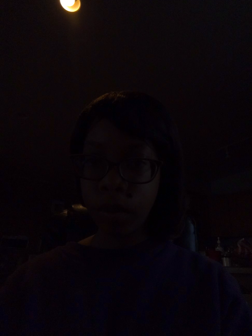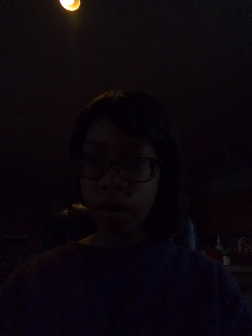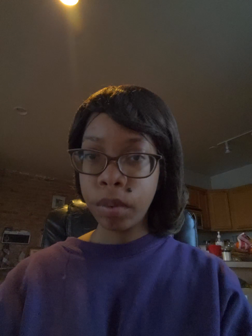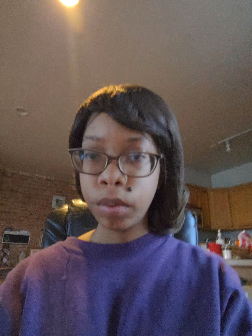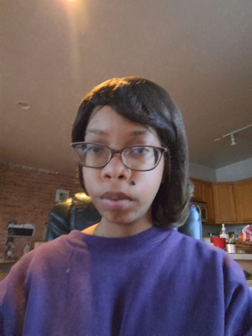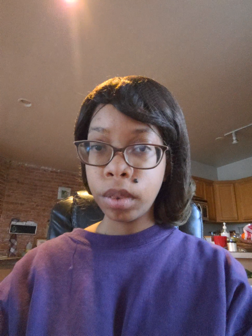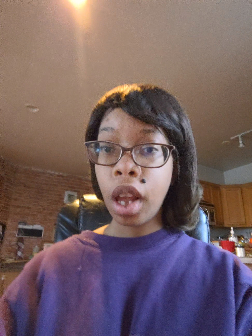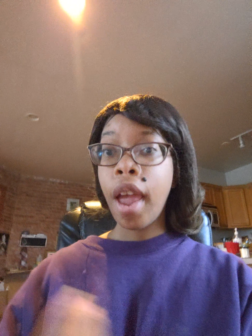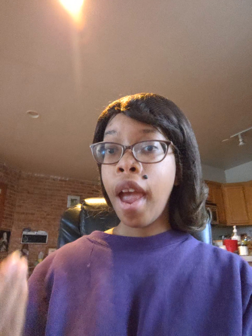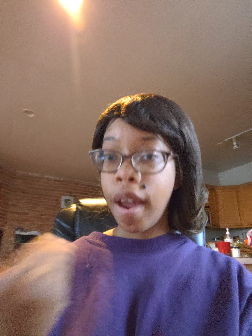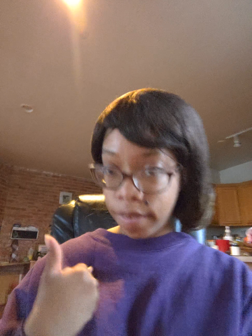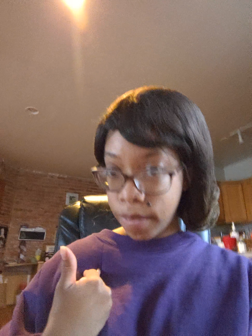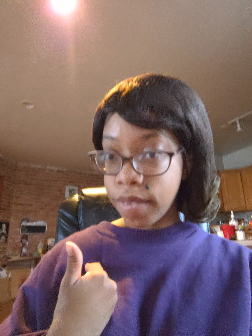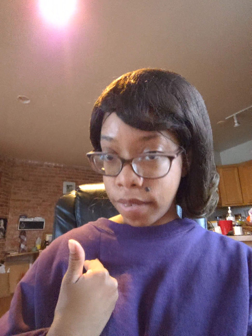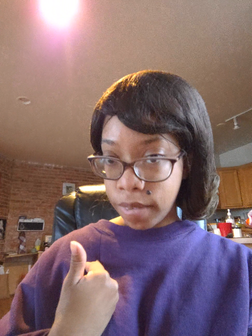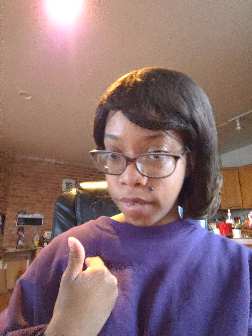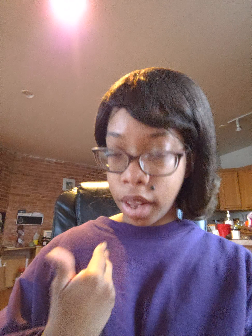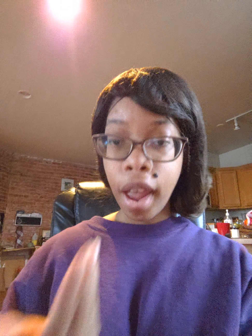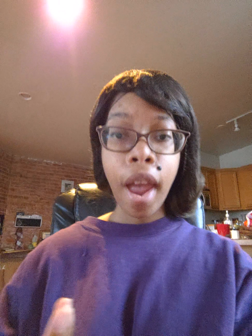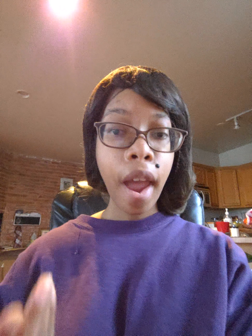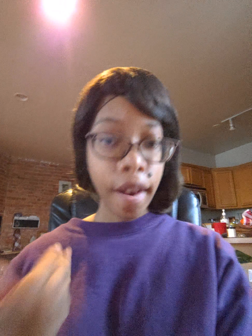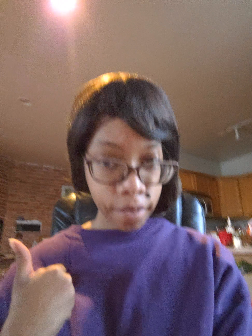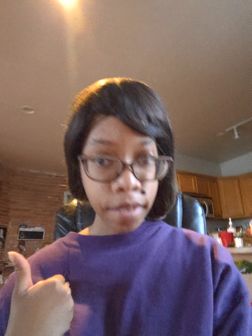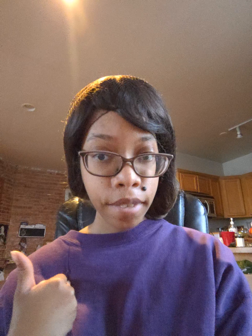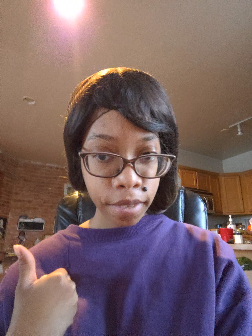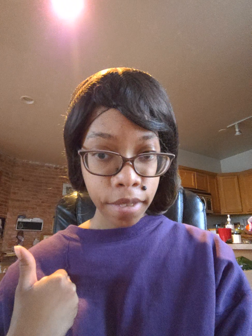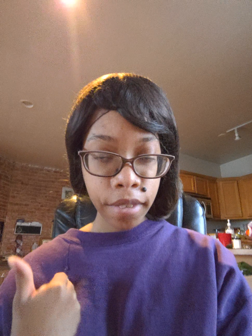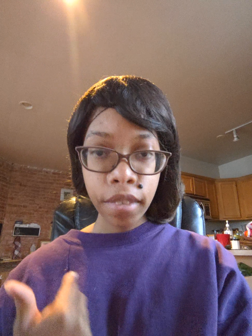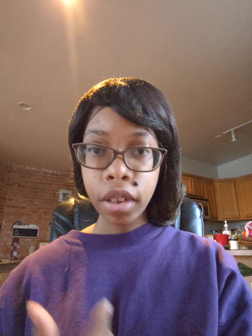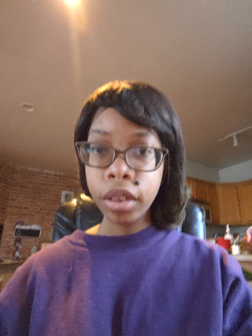have